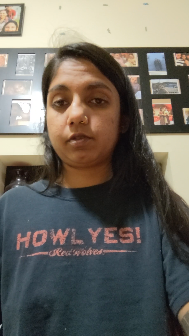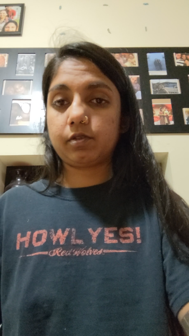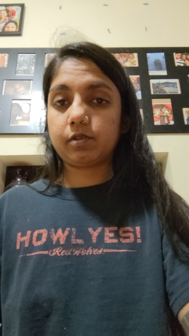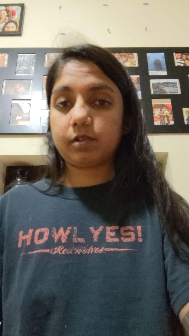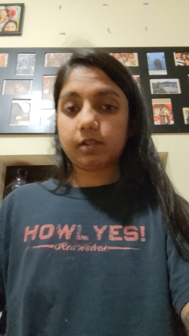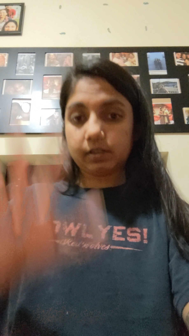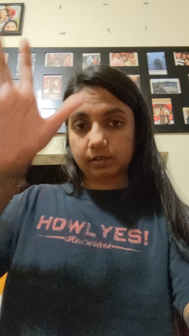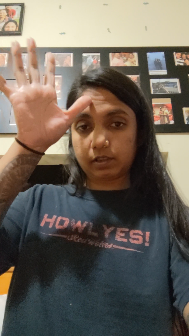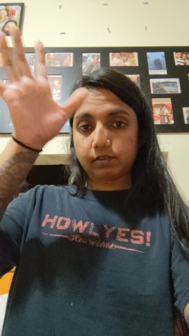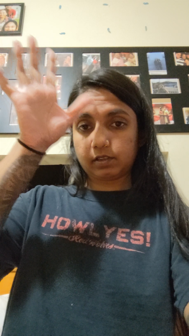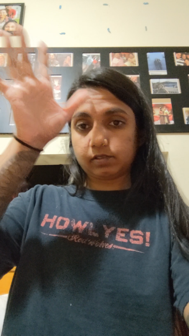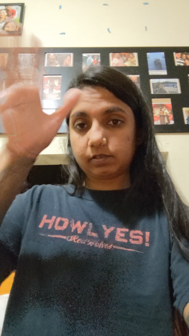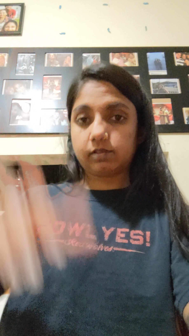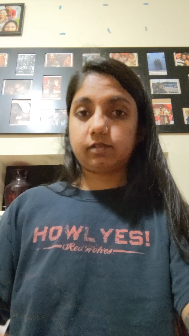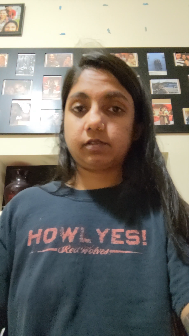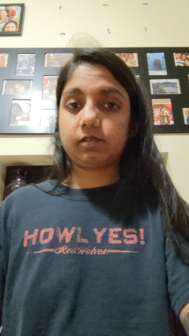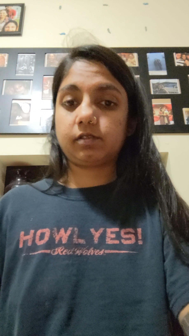daddy